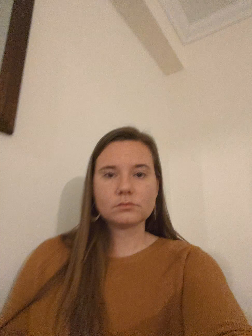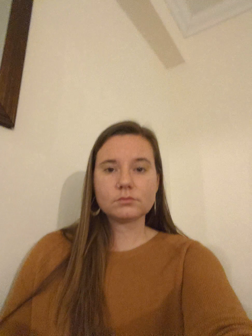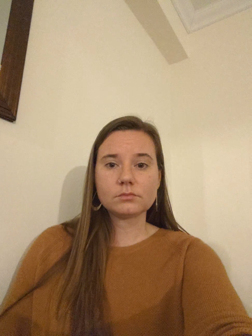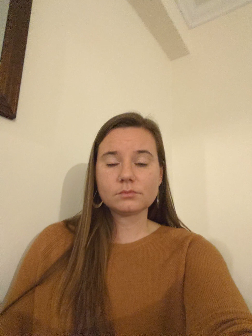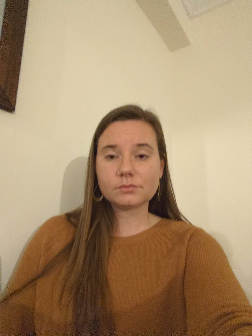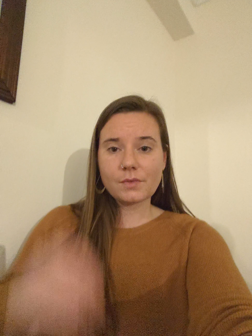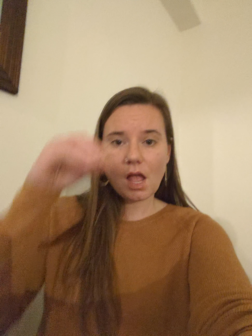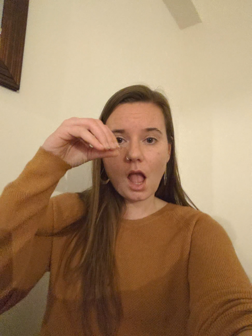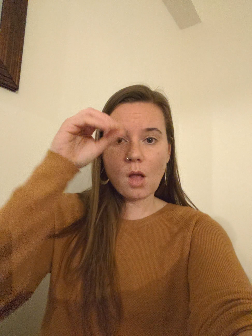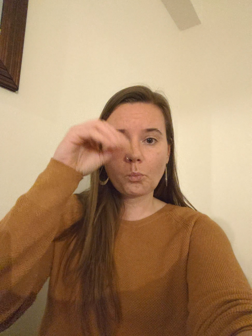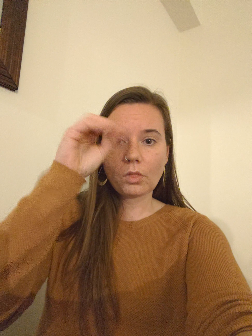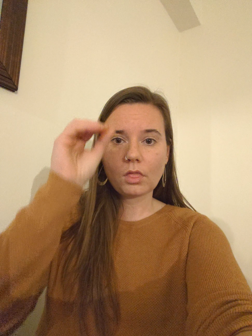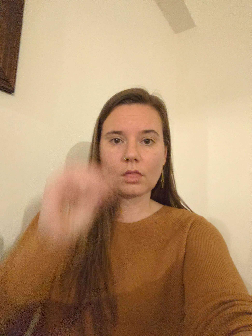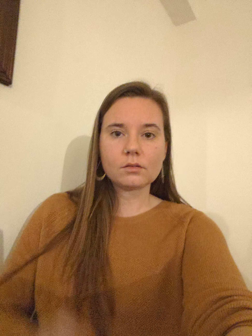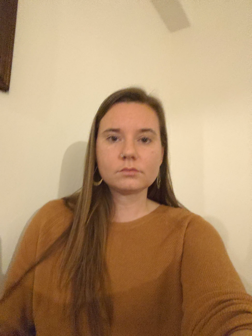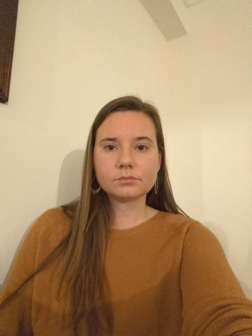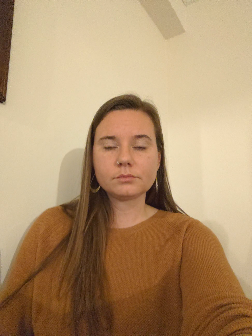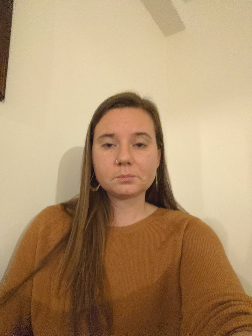owl